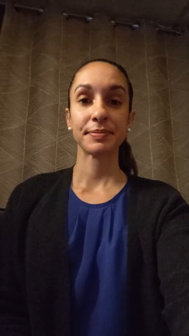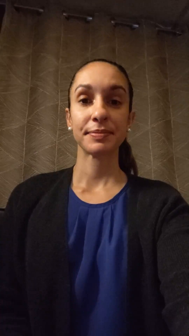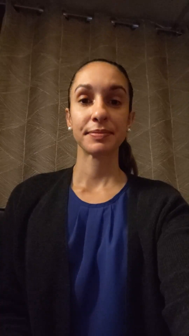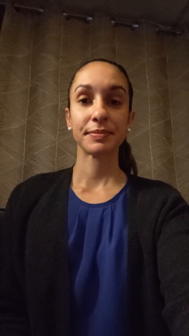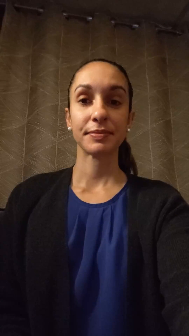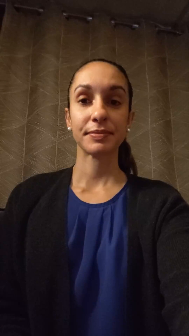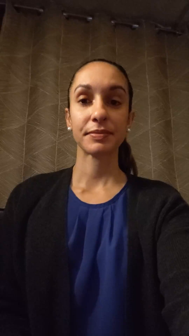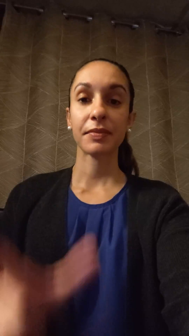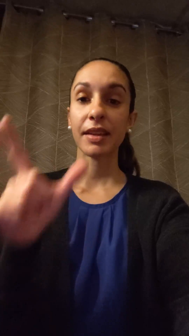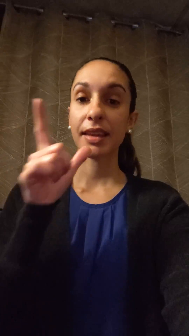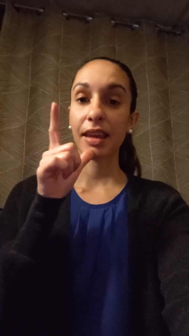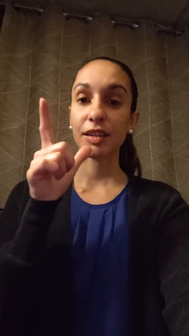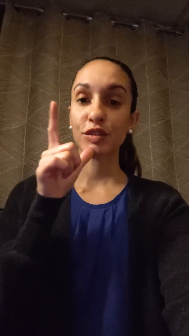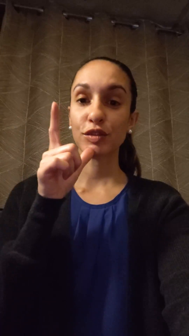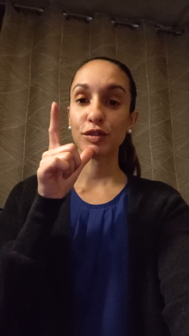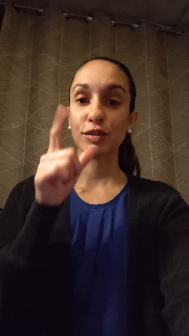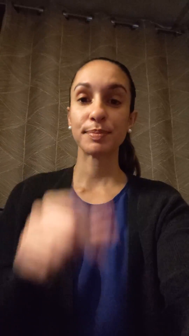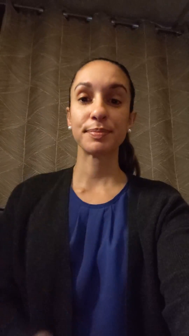lunch